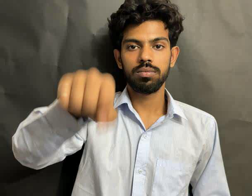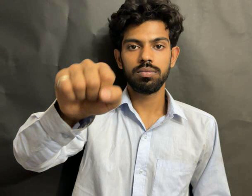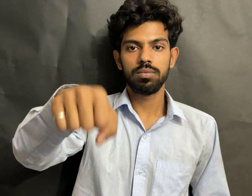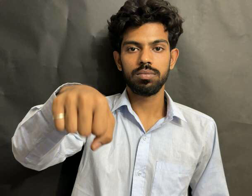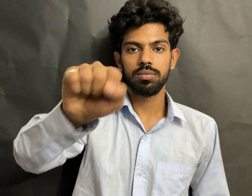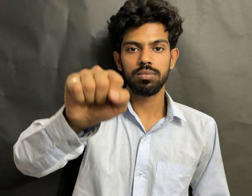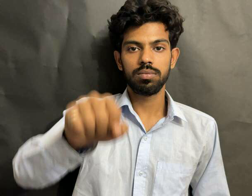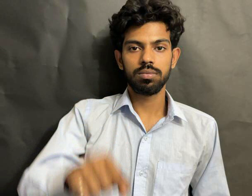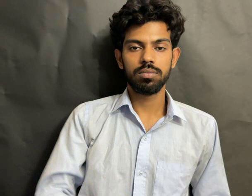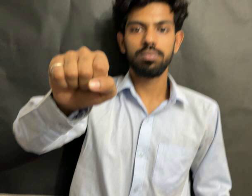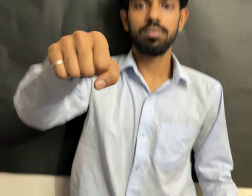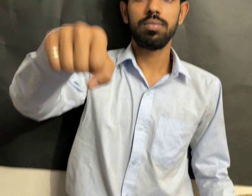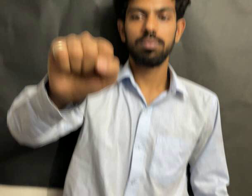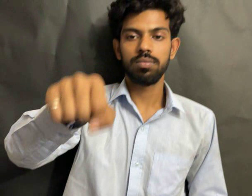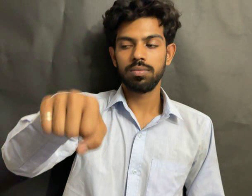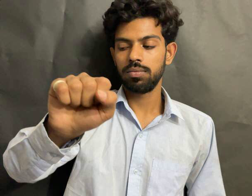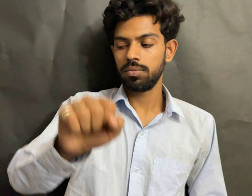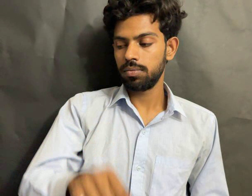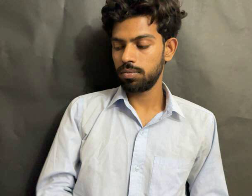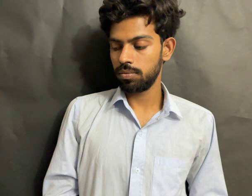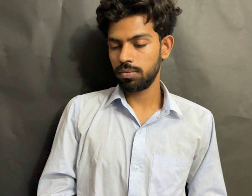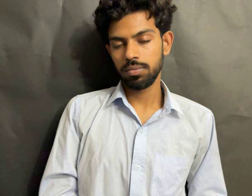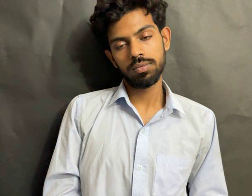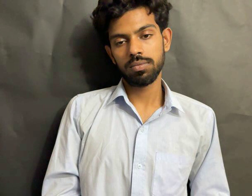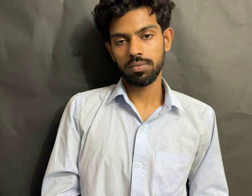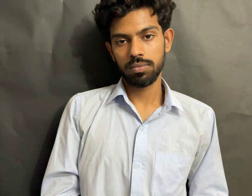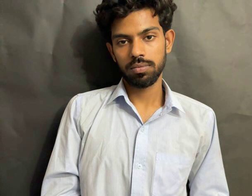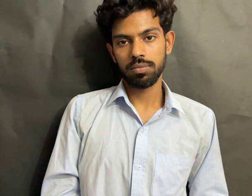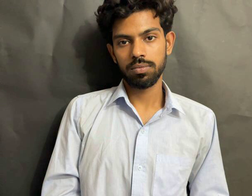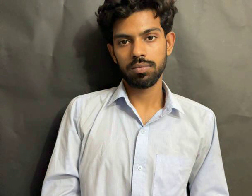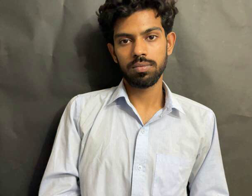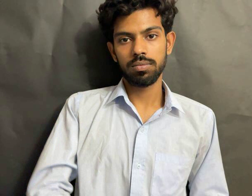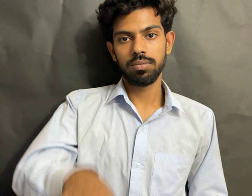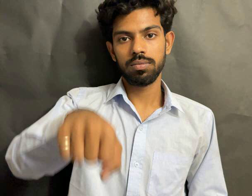yes